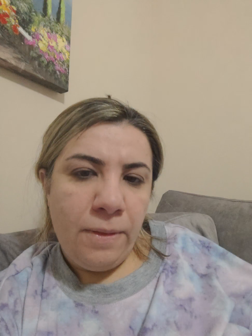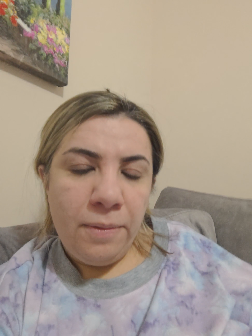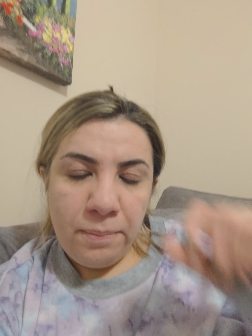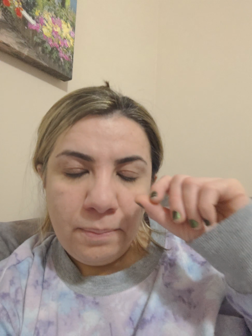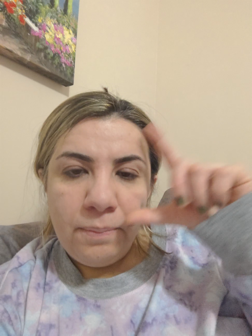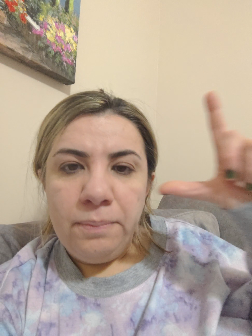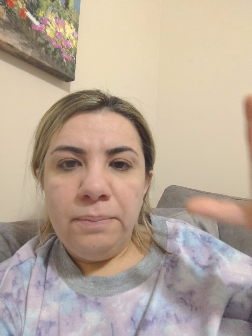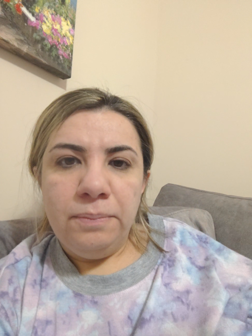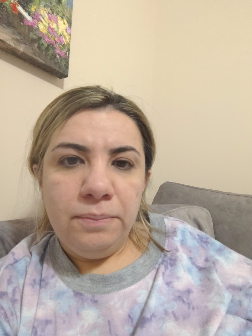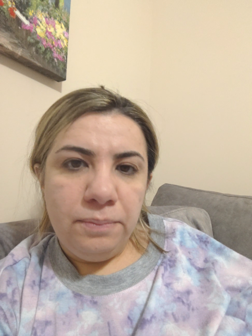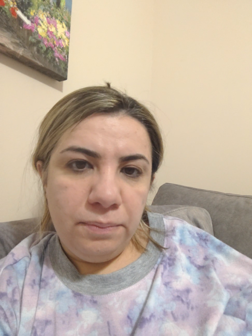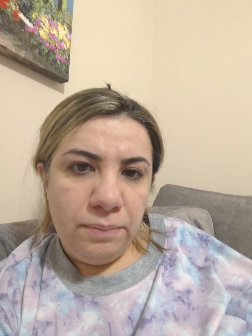wake